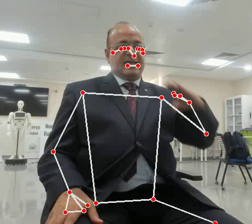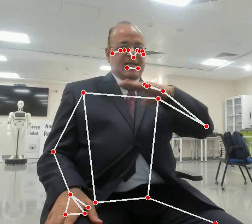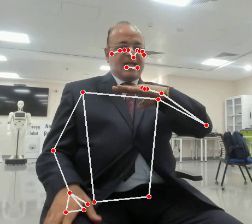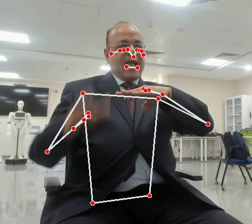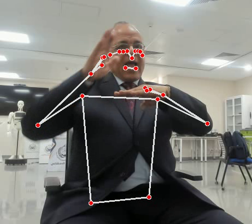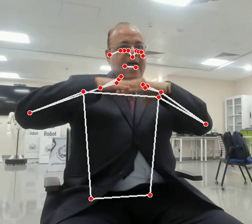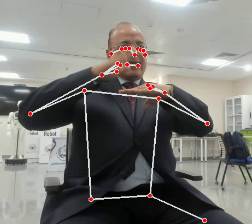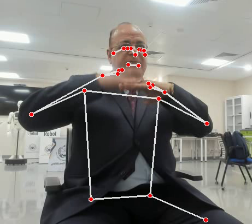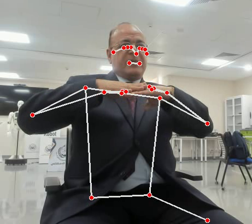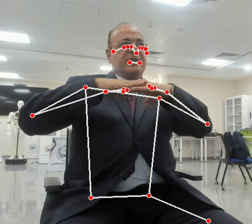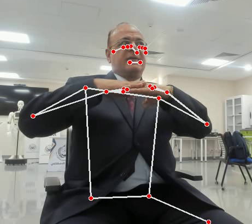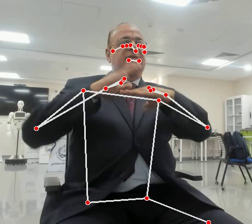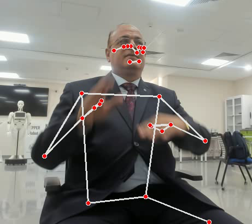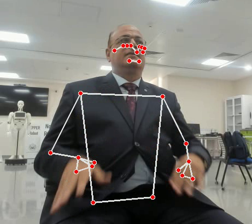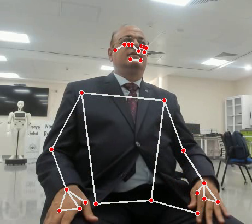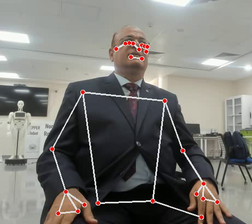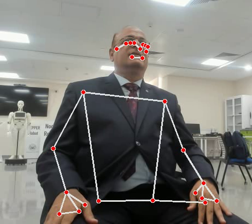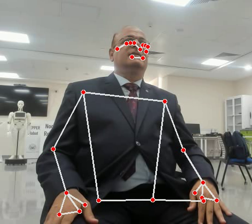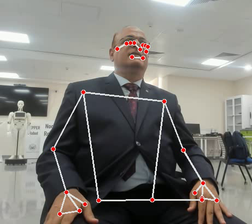ehtrem nfsk